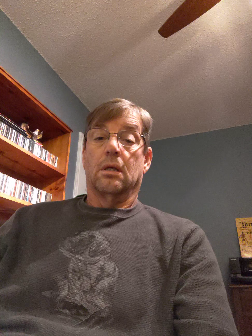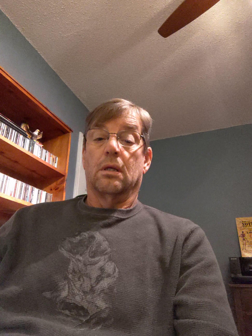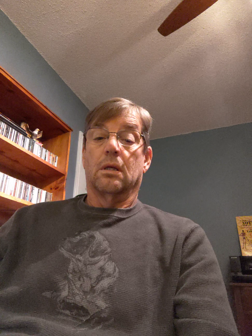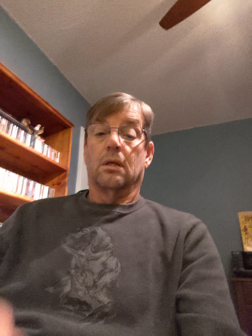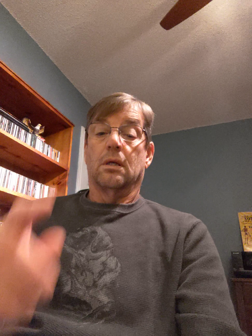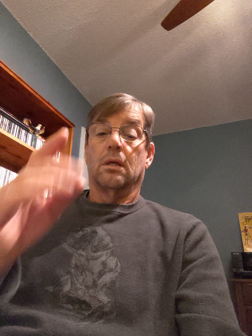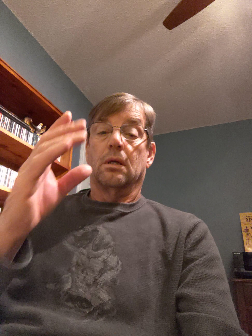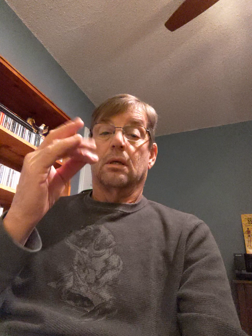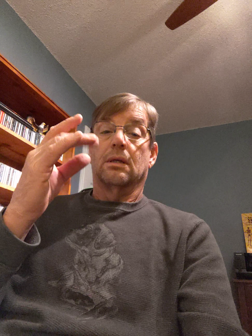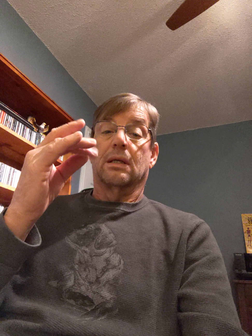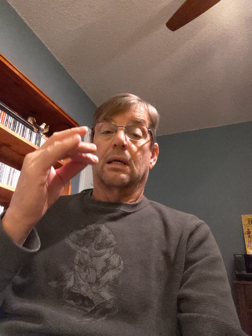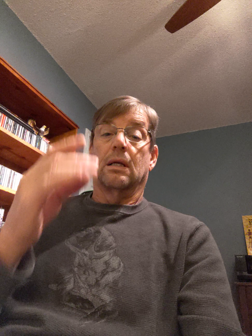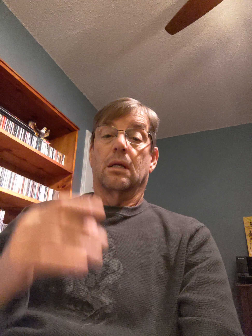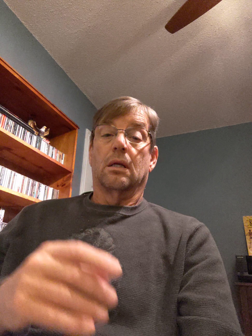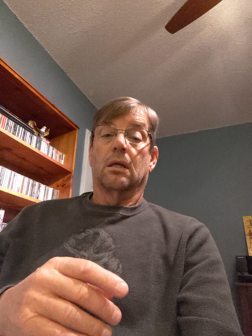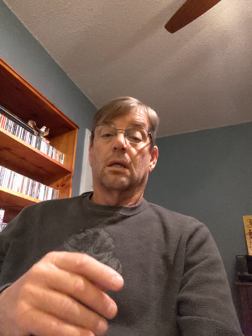sticky